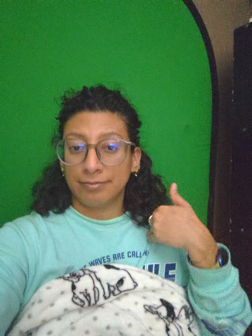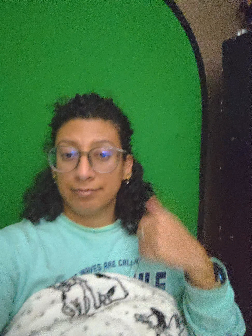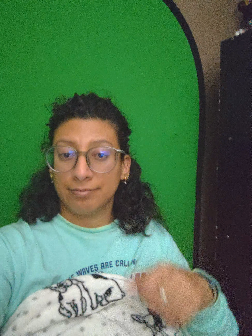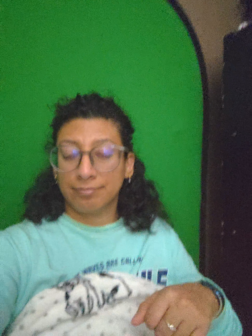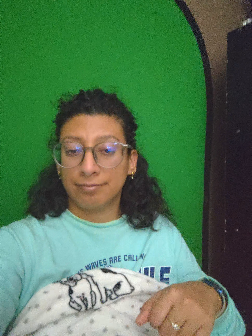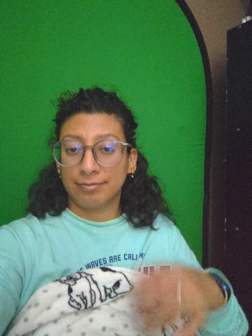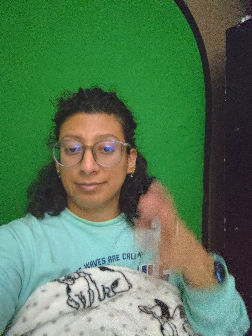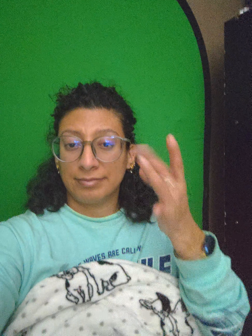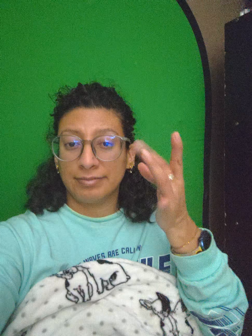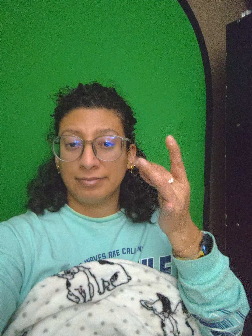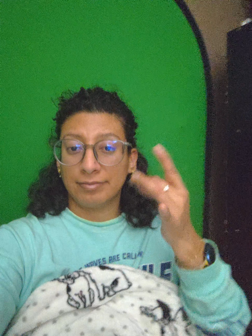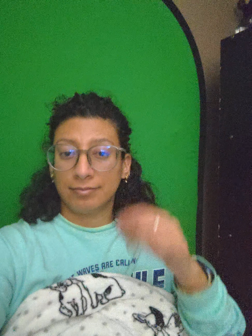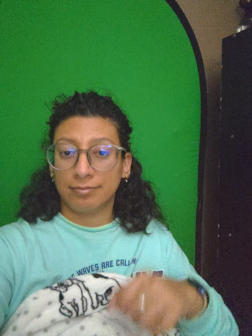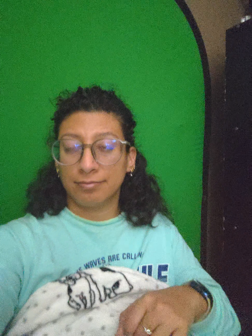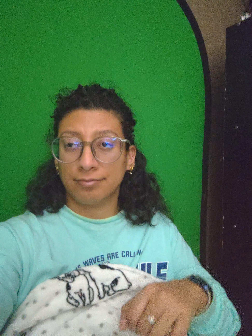sticky